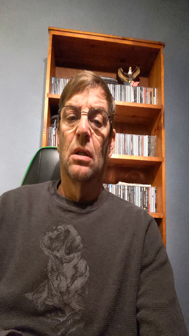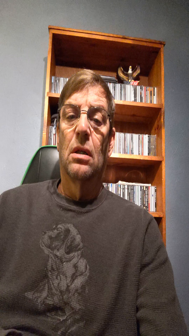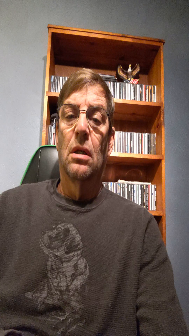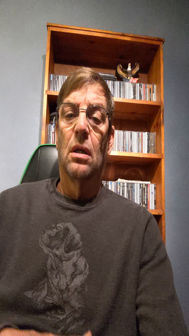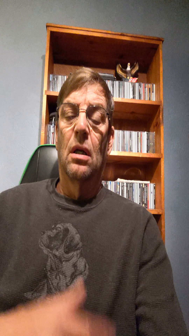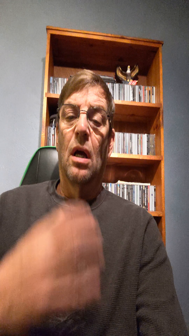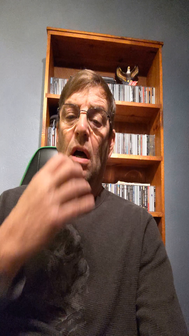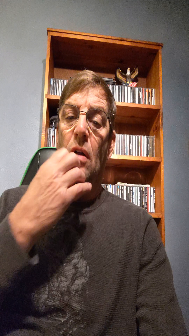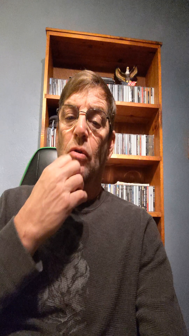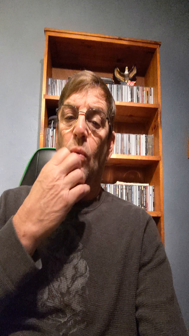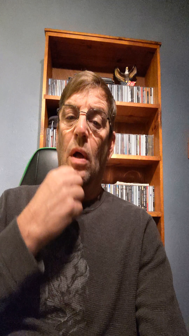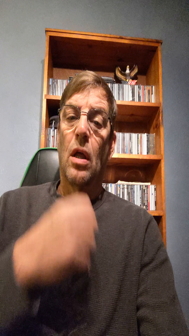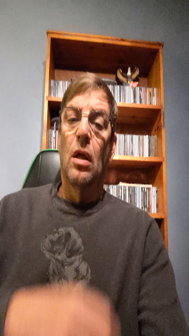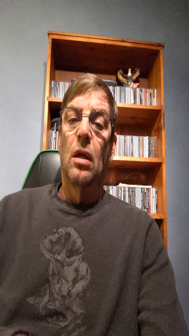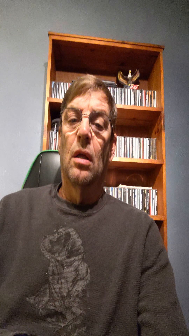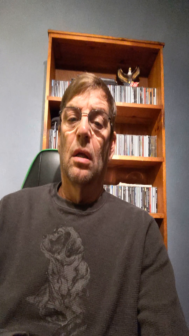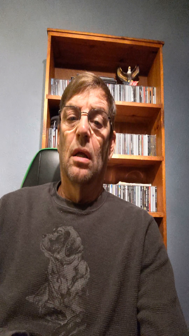underwear